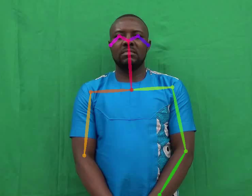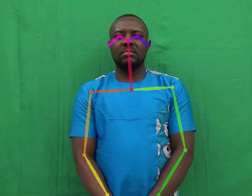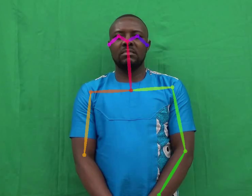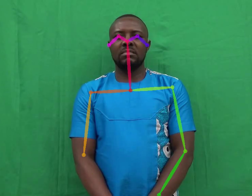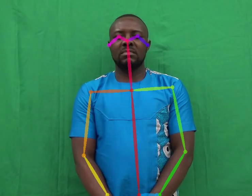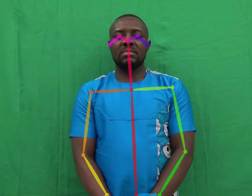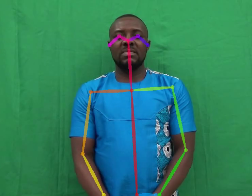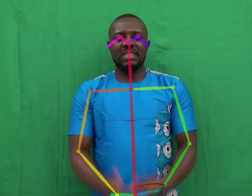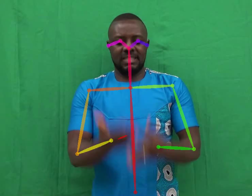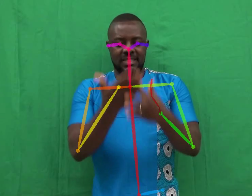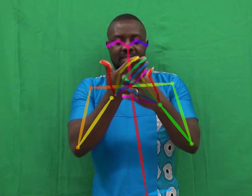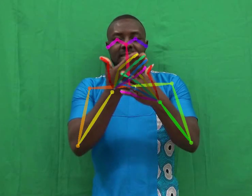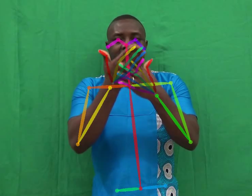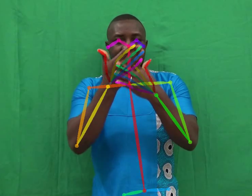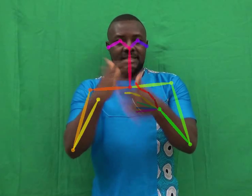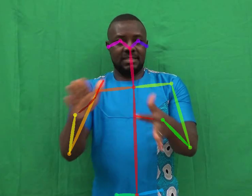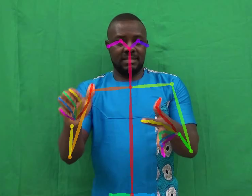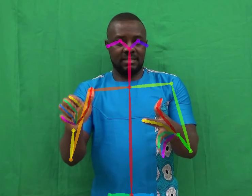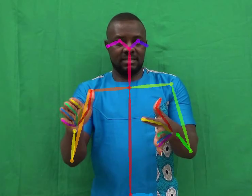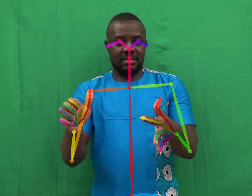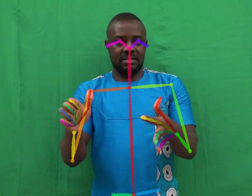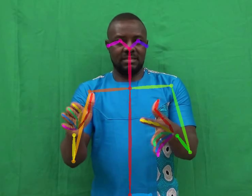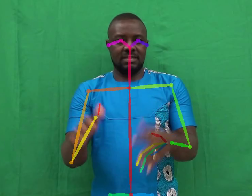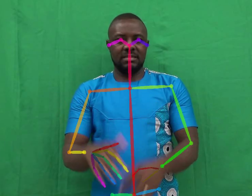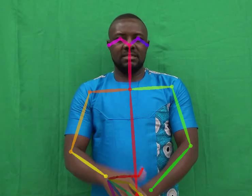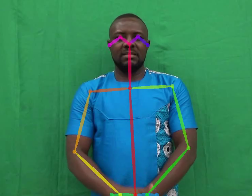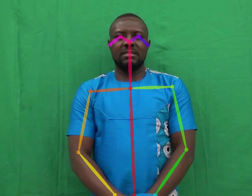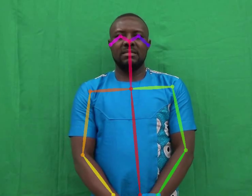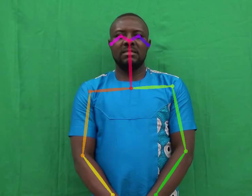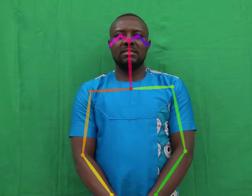divide